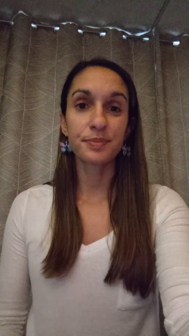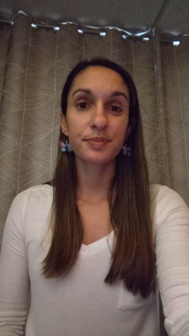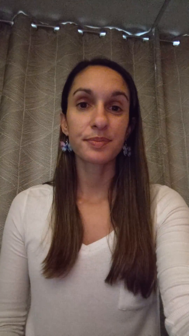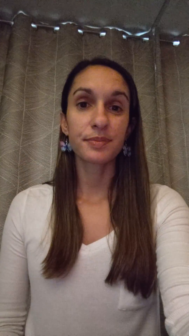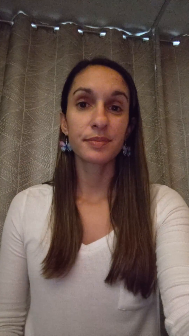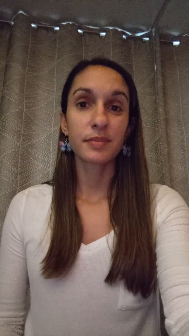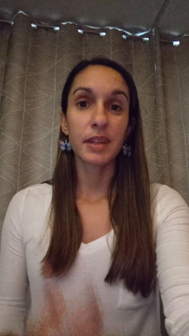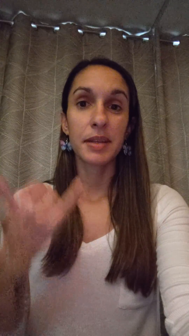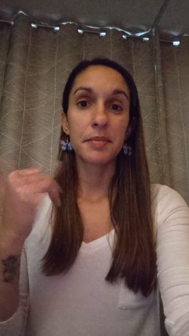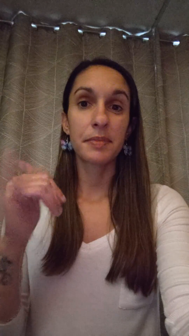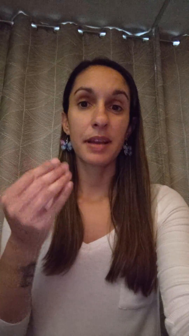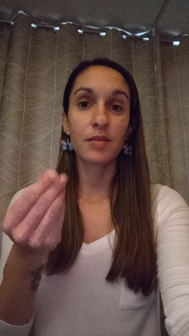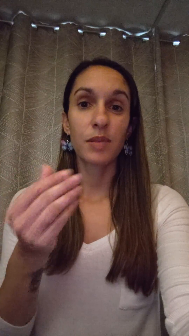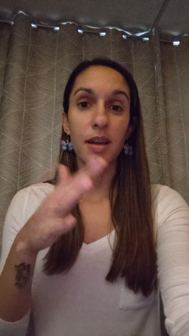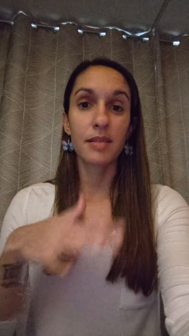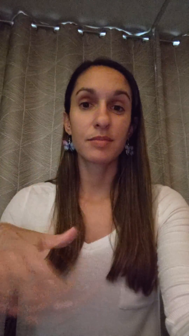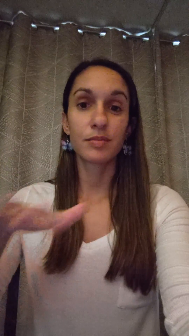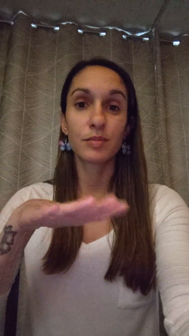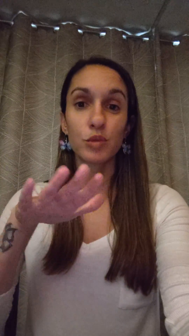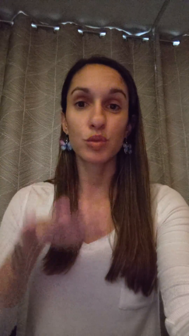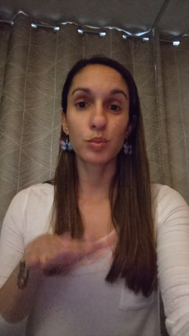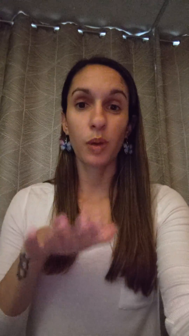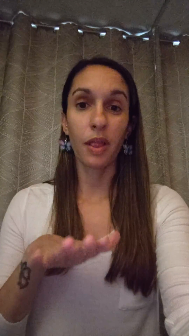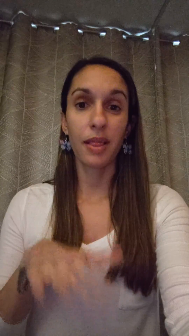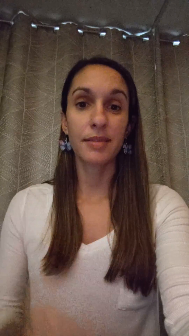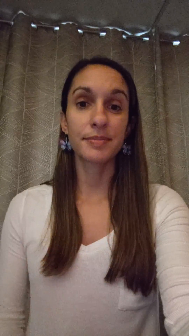playground